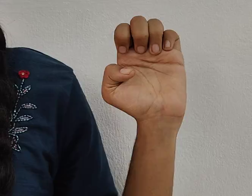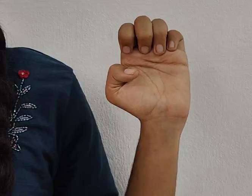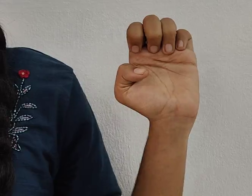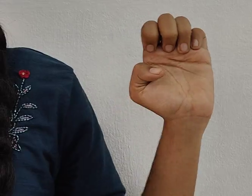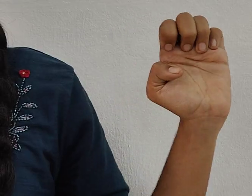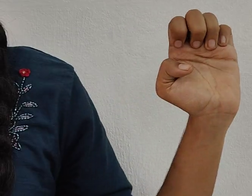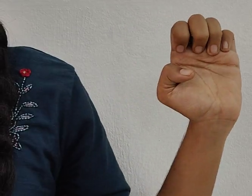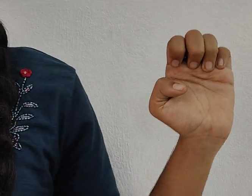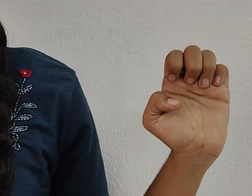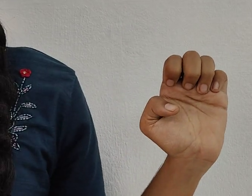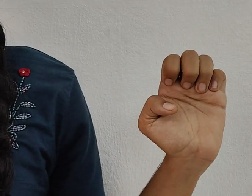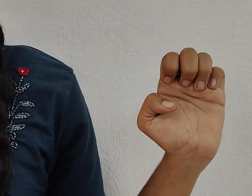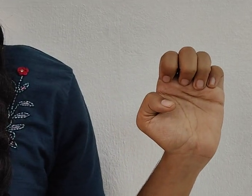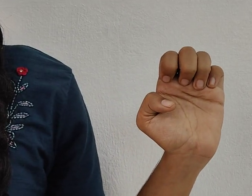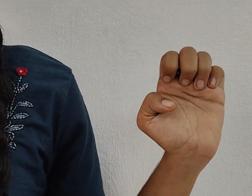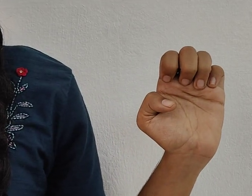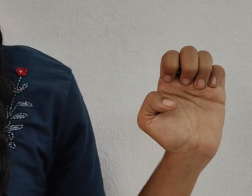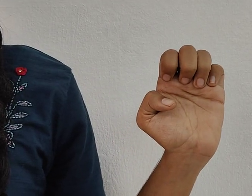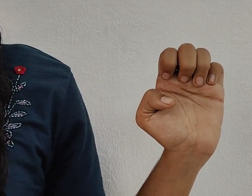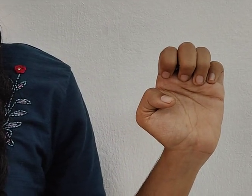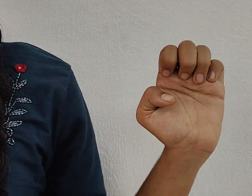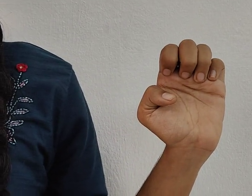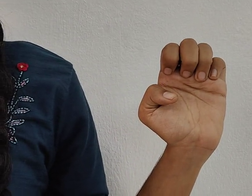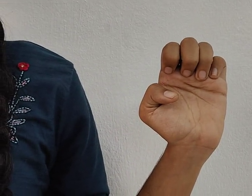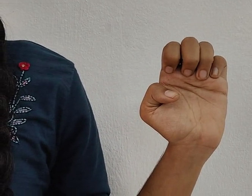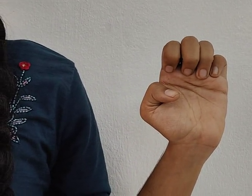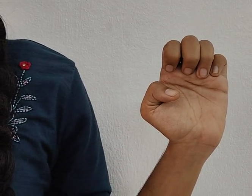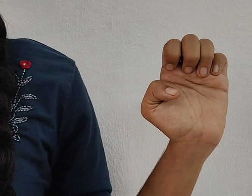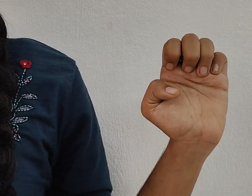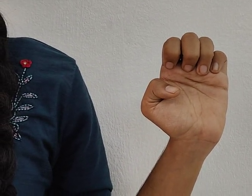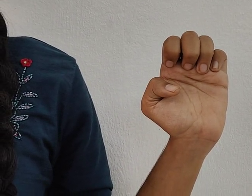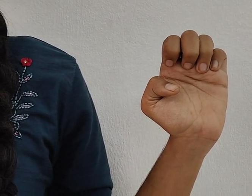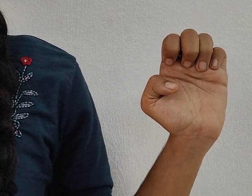ഈ